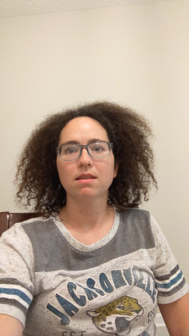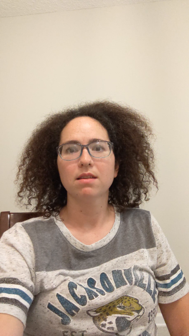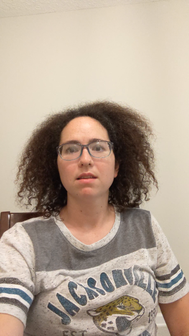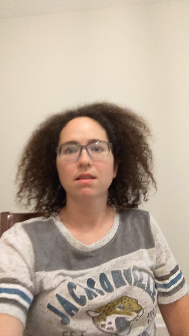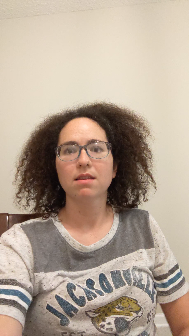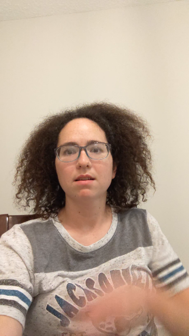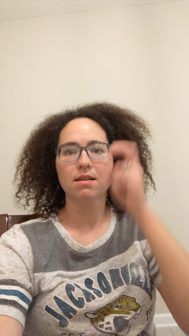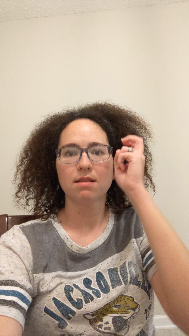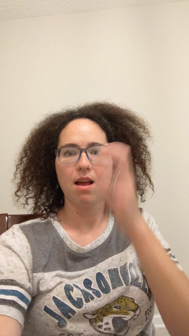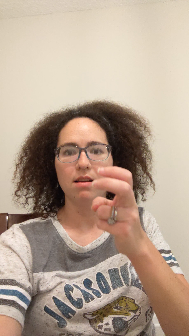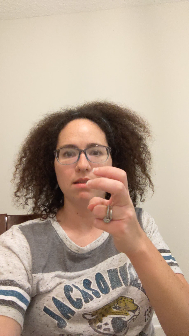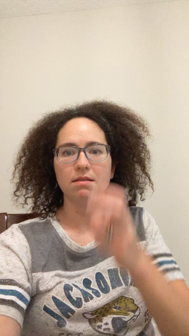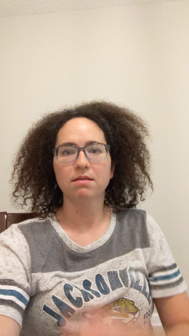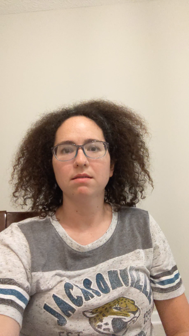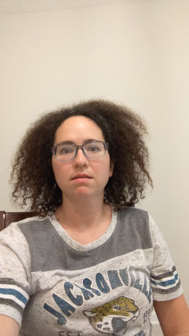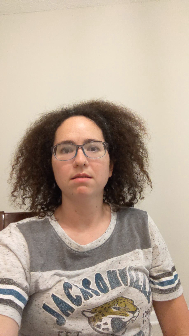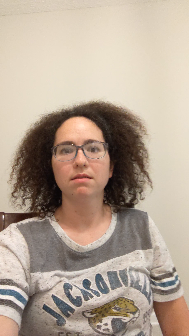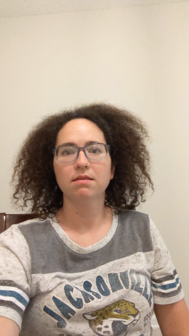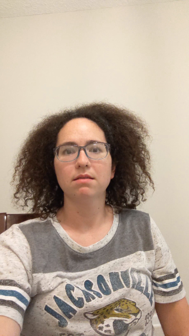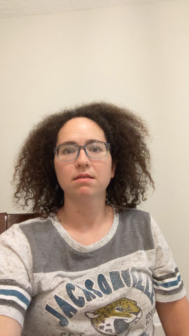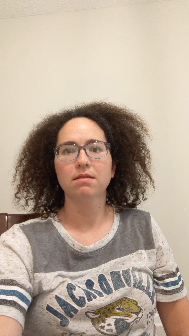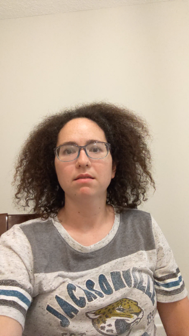hard